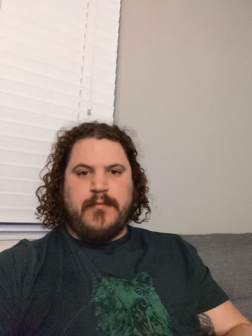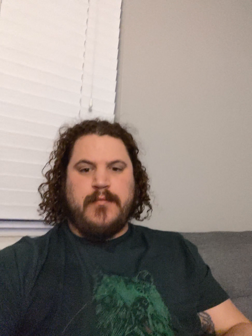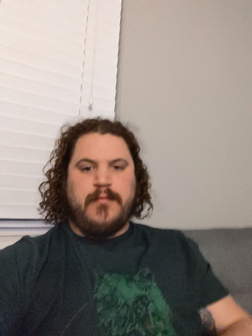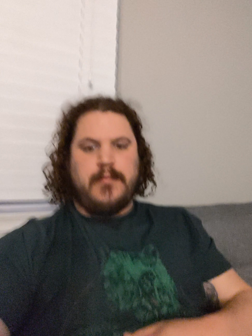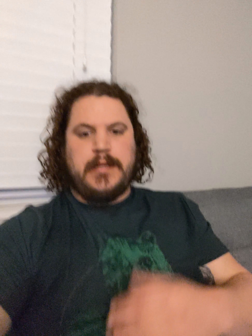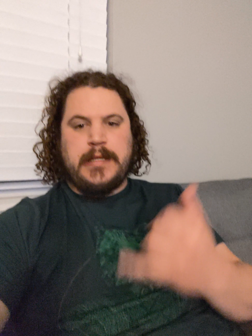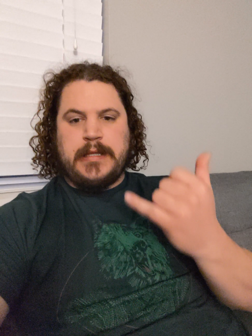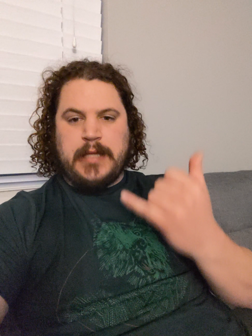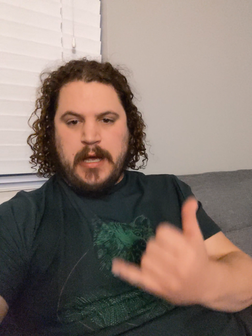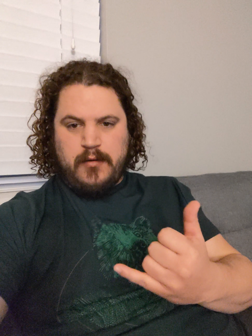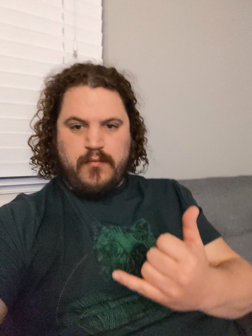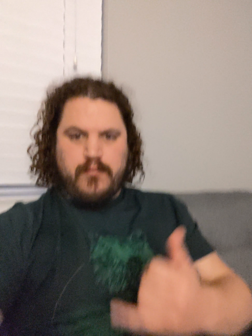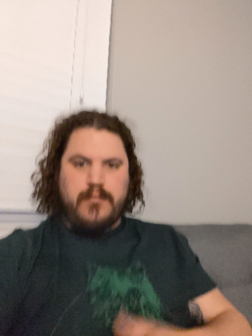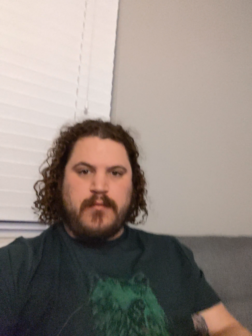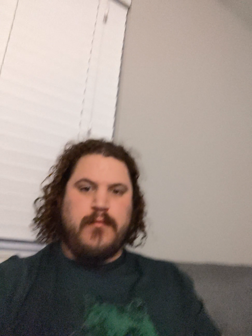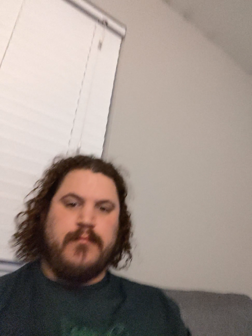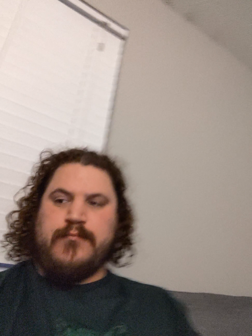now